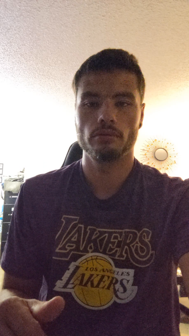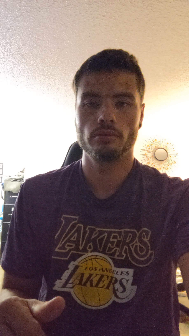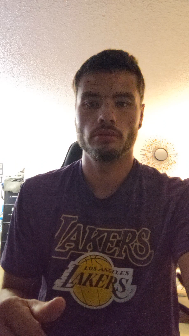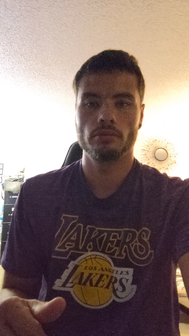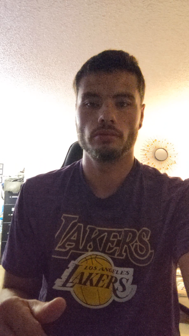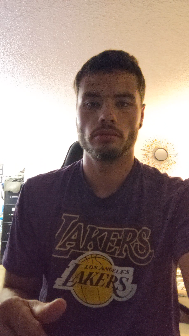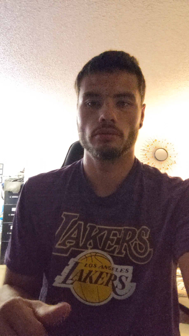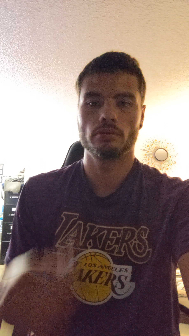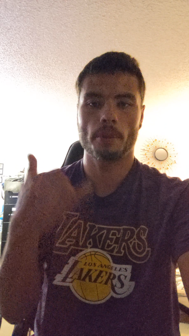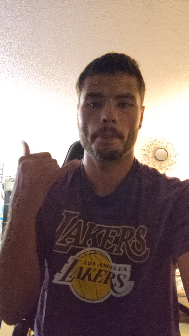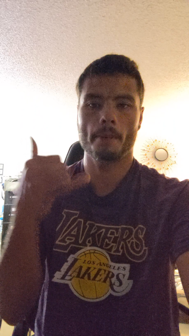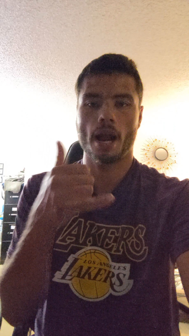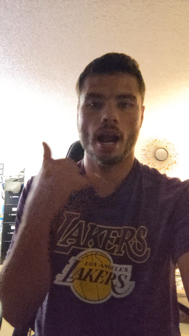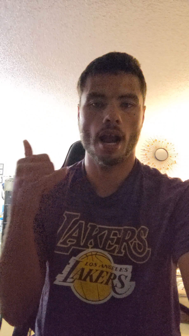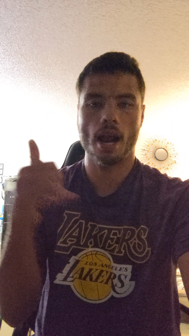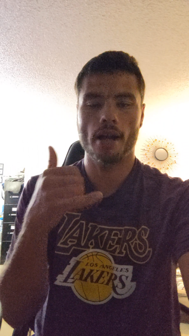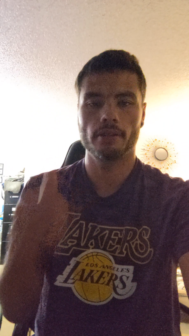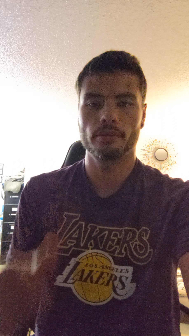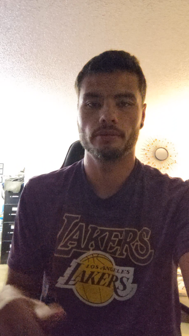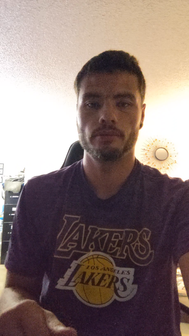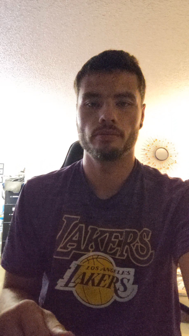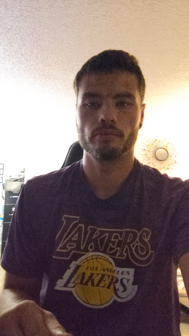play